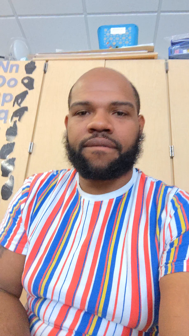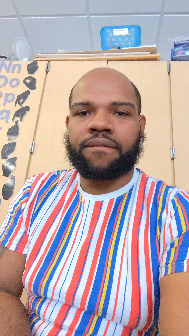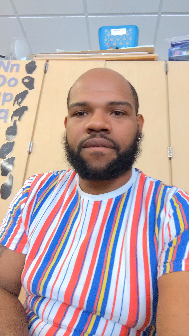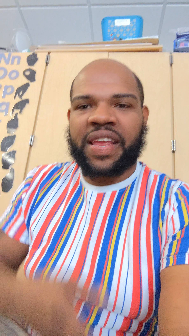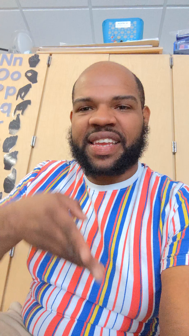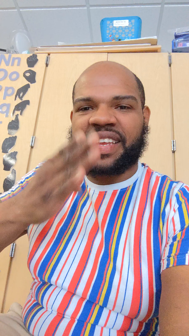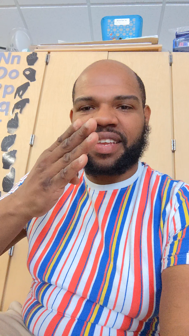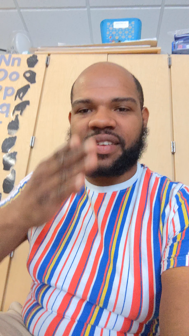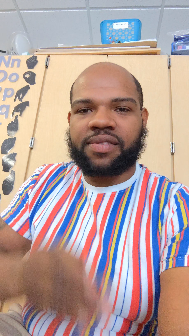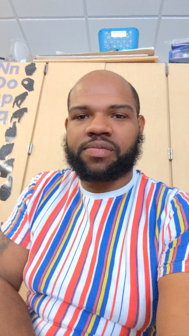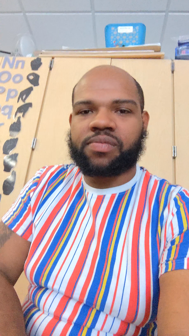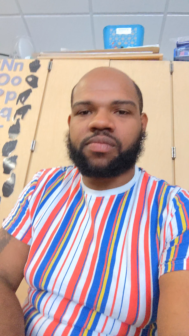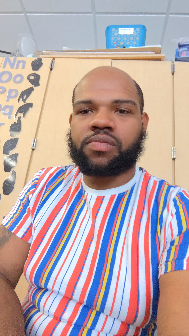kick